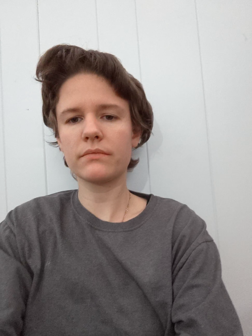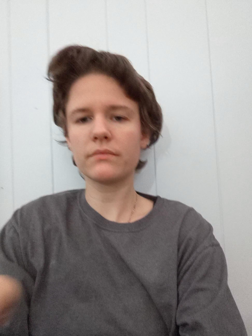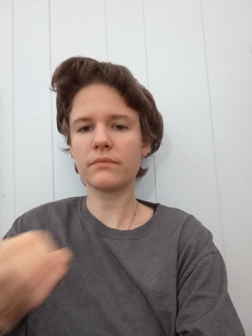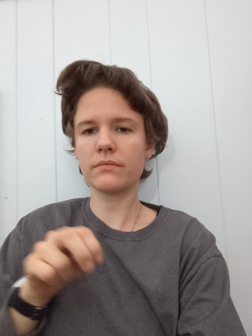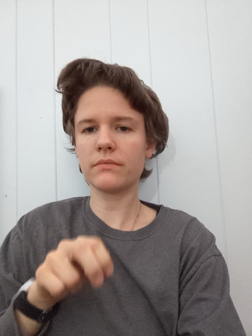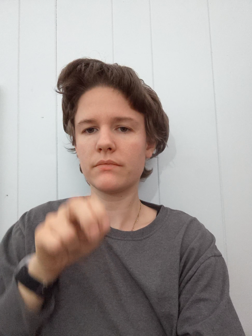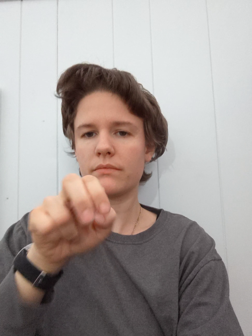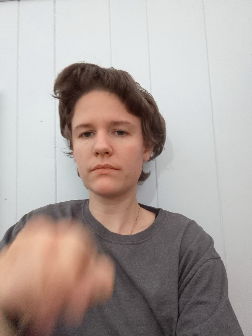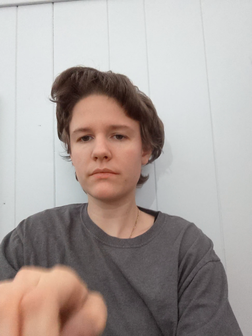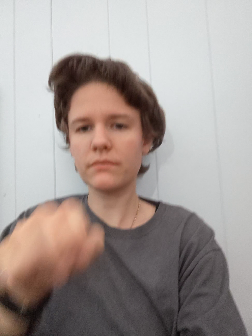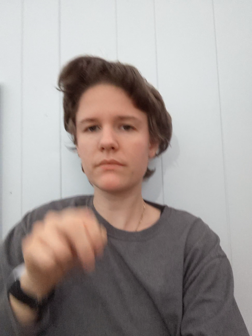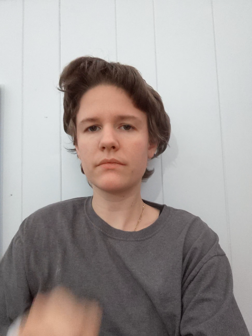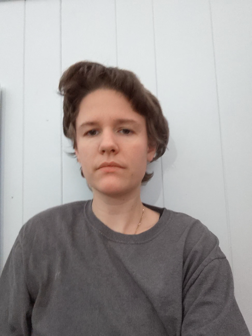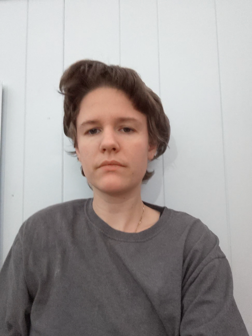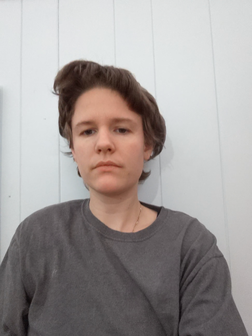ride